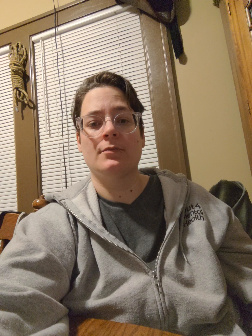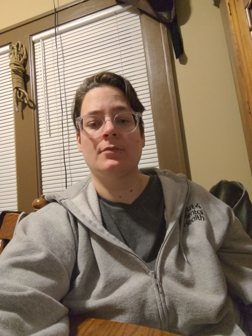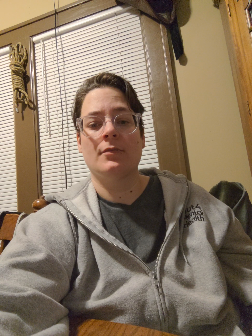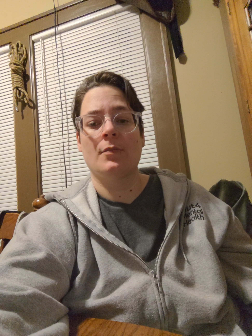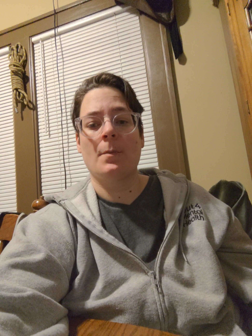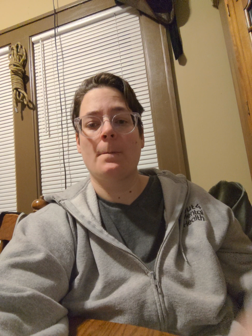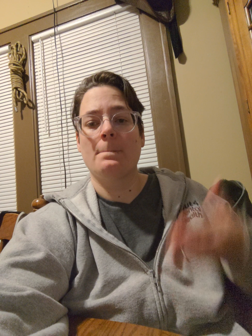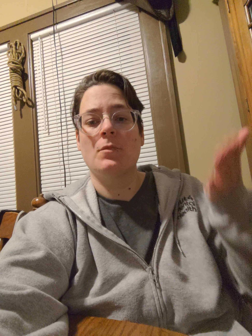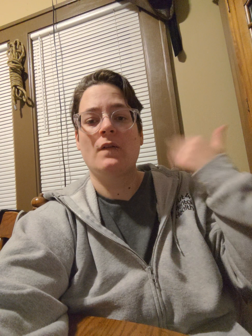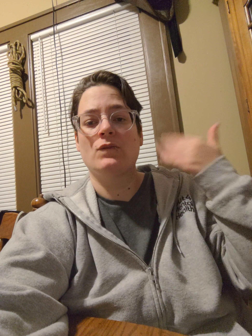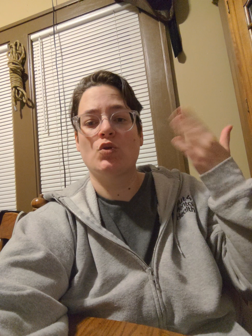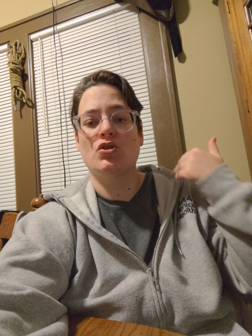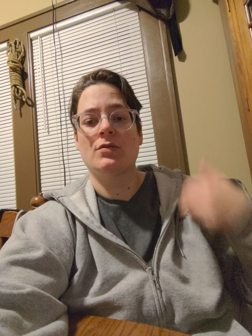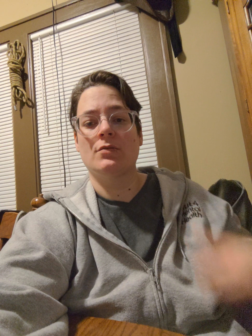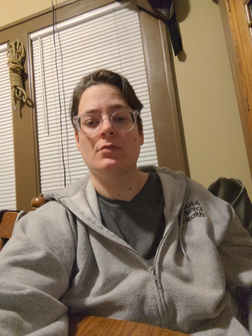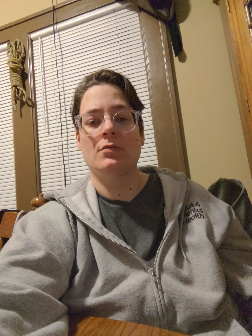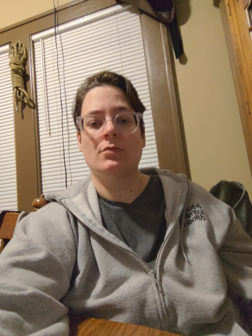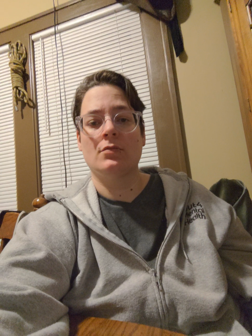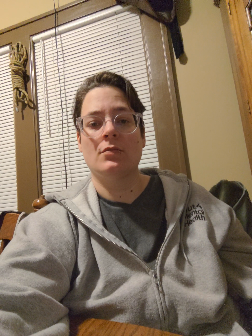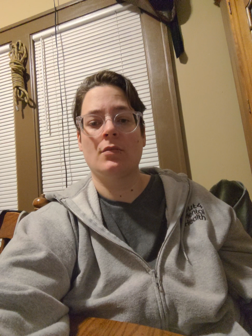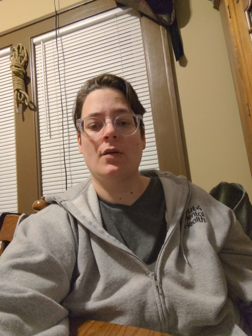before